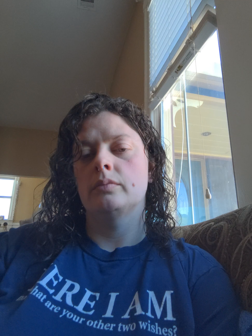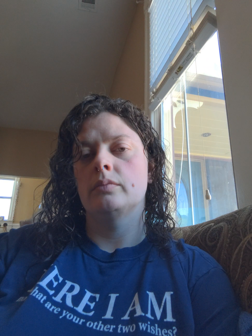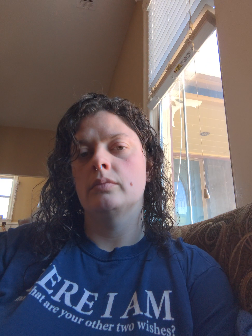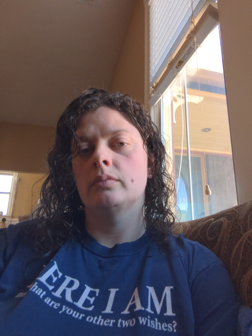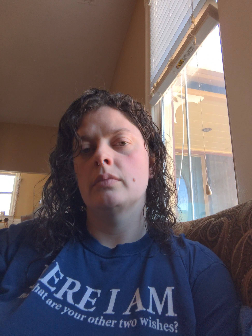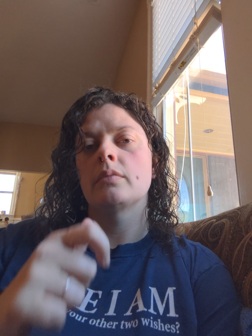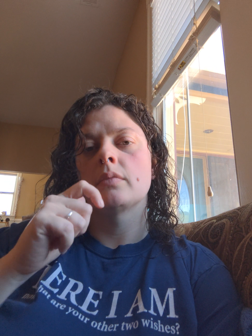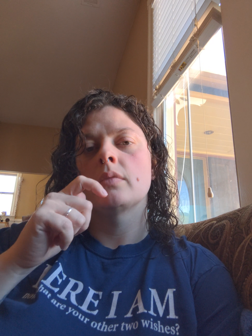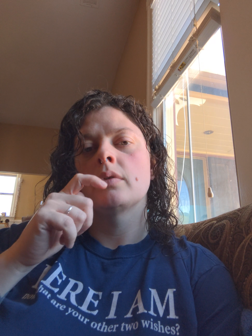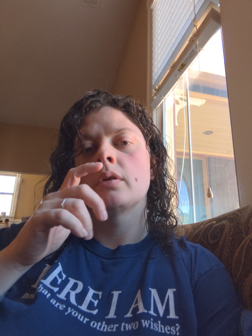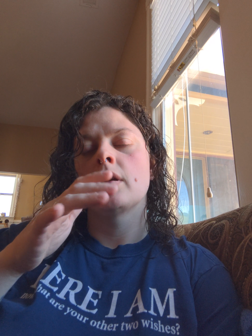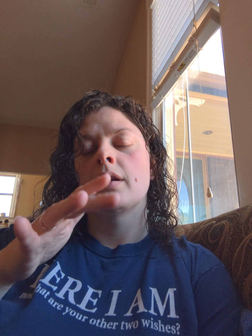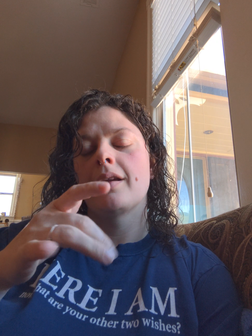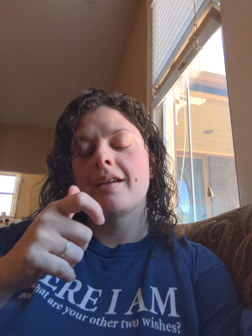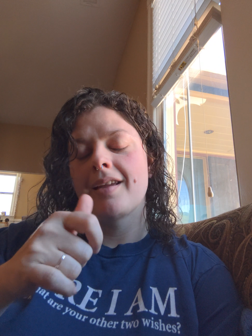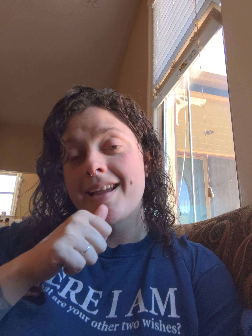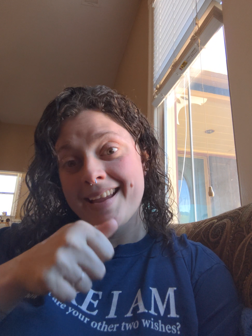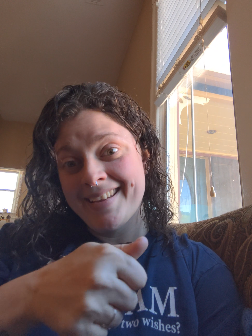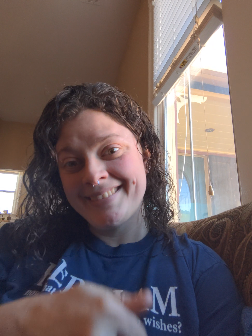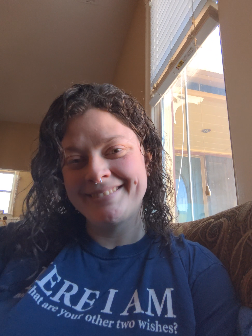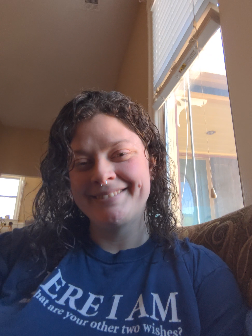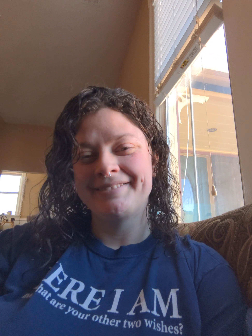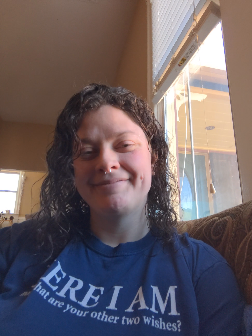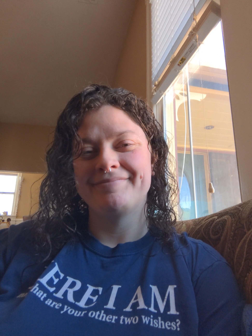hide